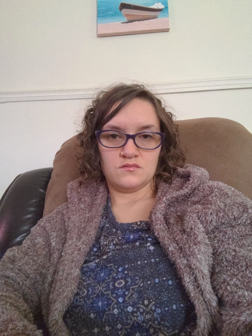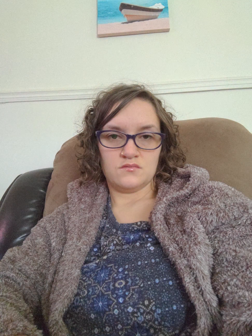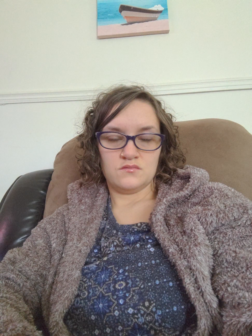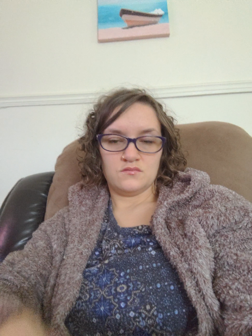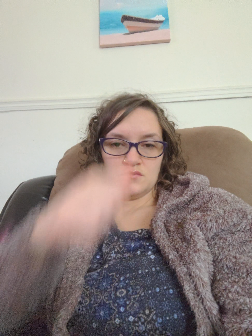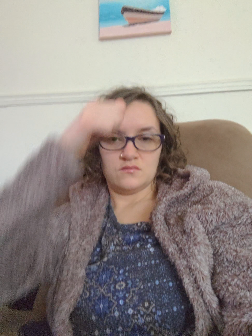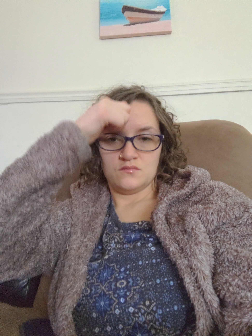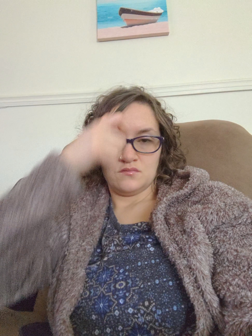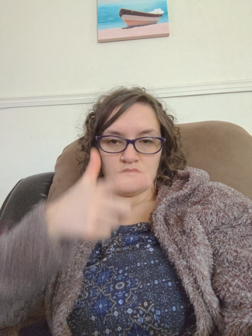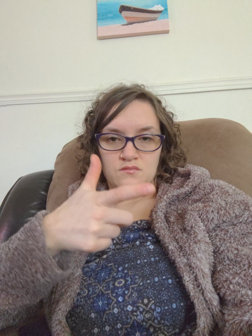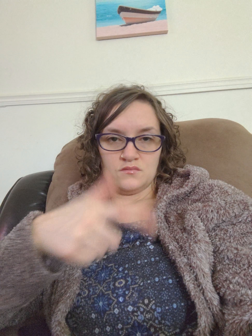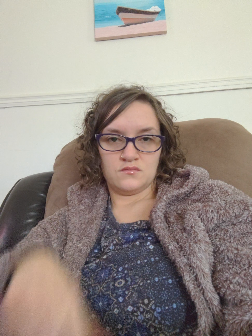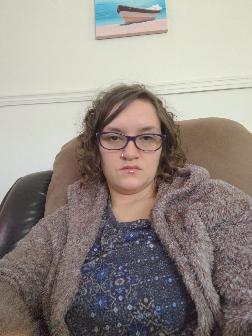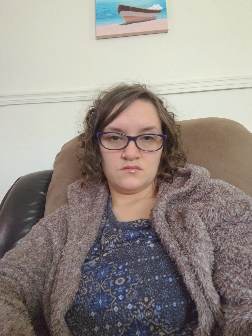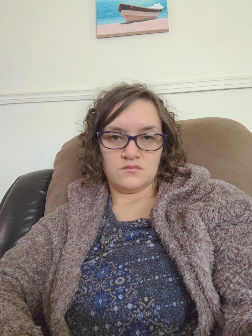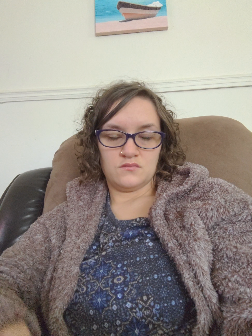brother